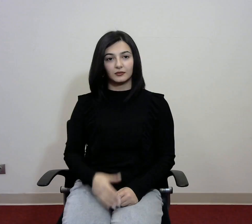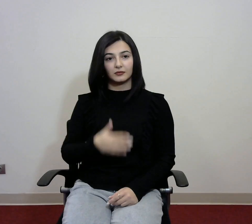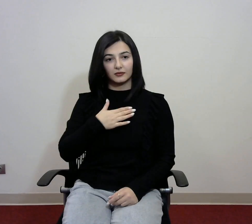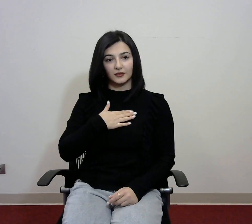mən